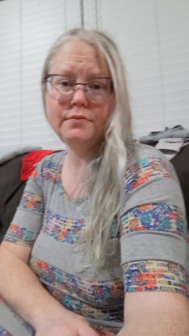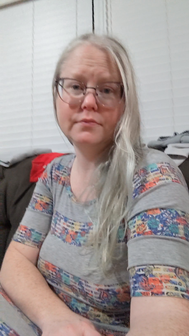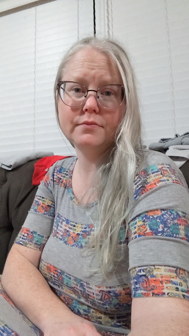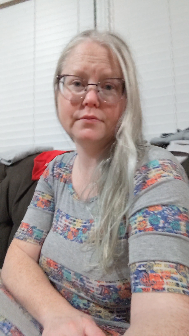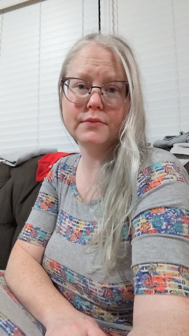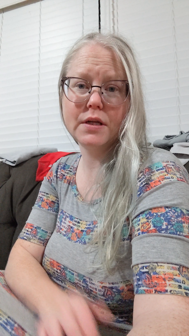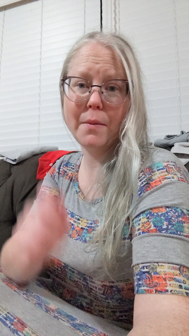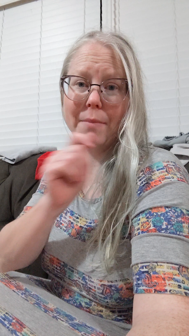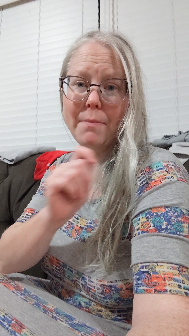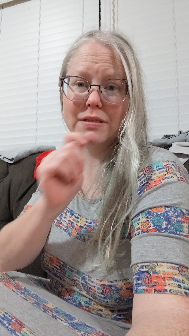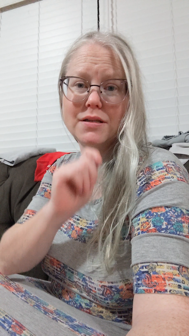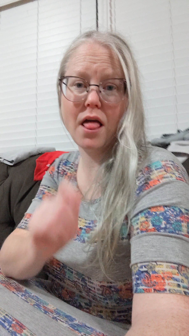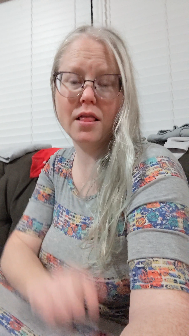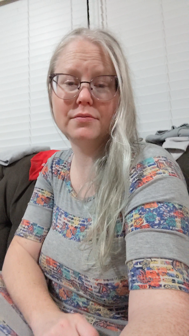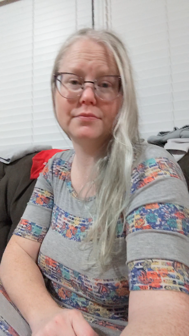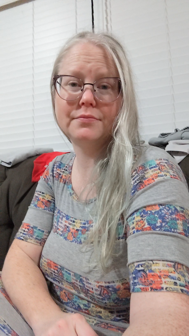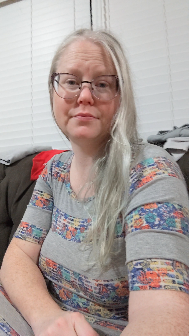popsicle